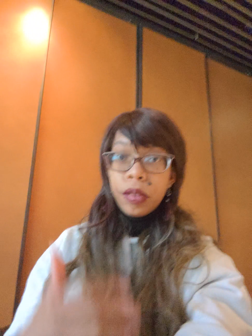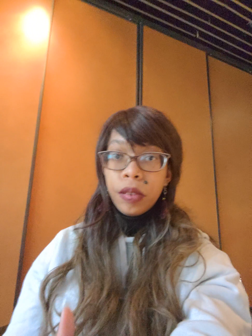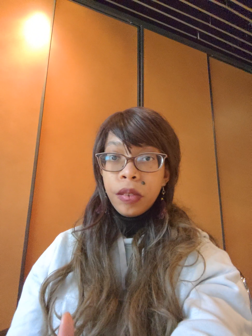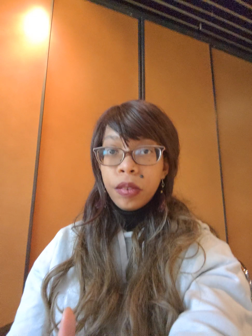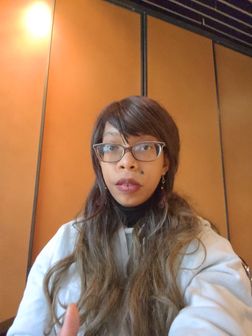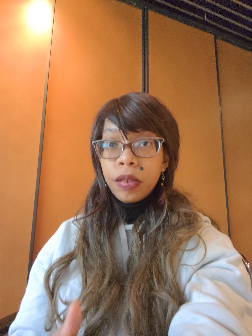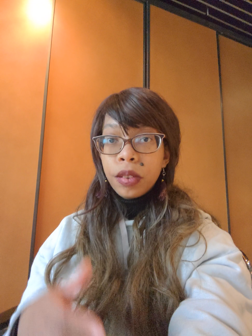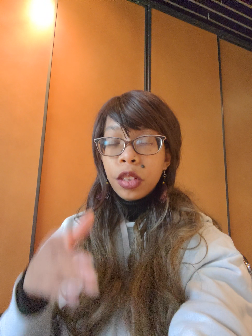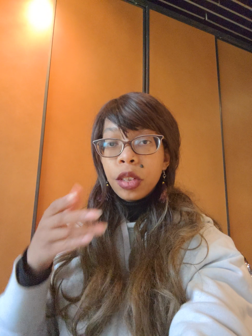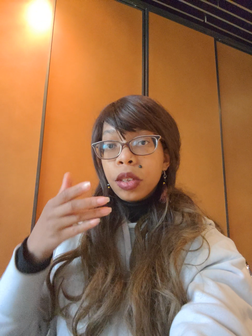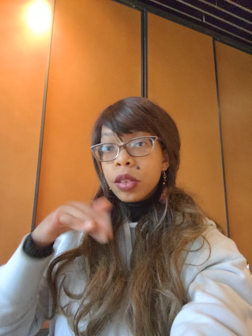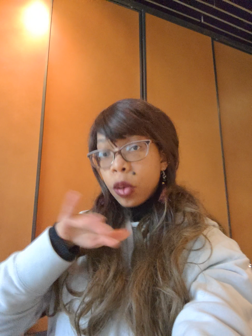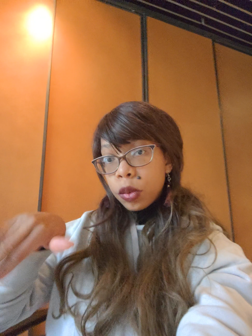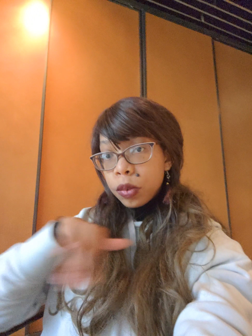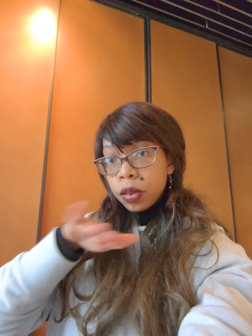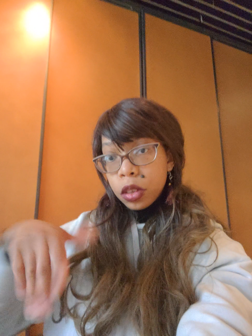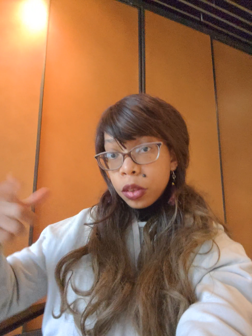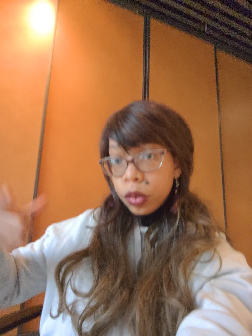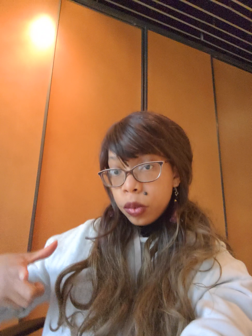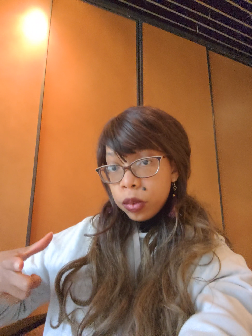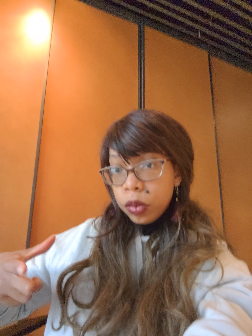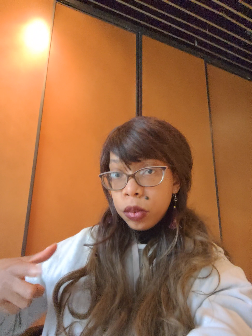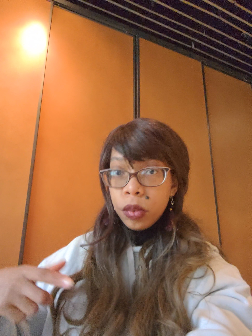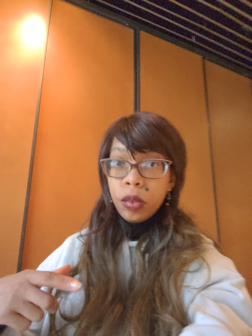pool